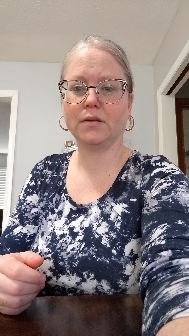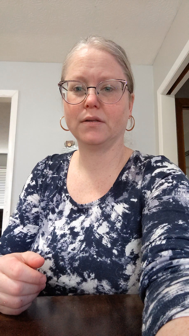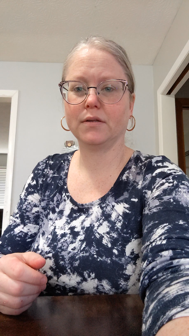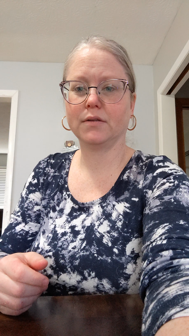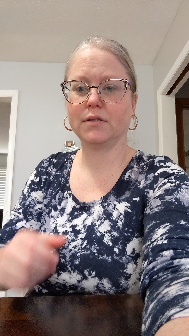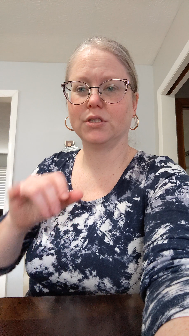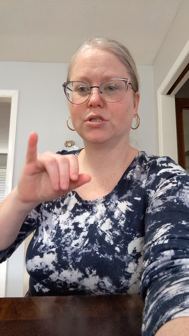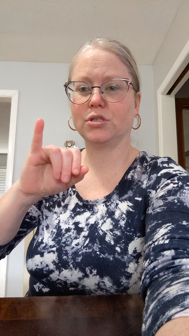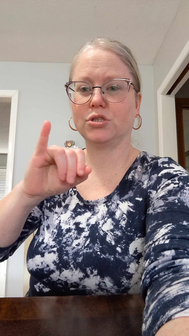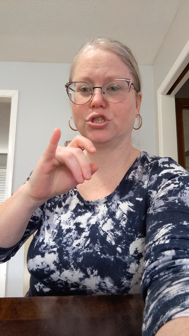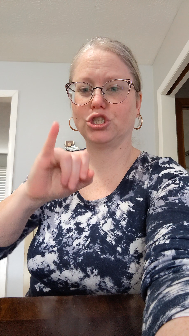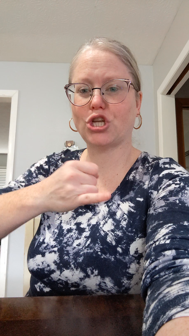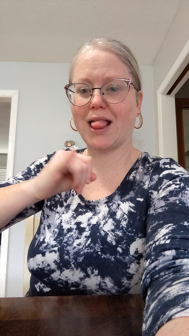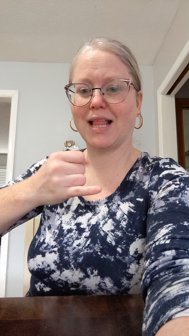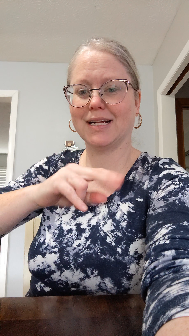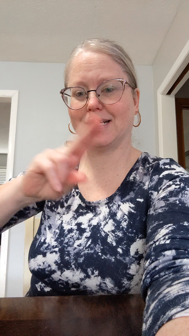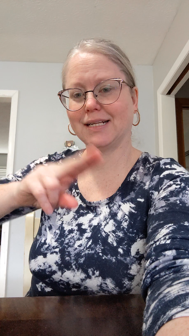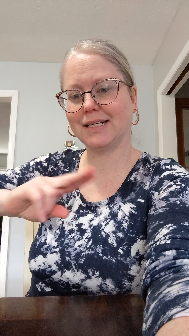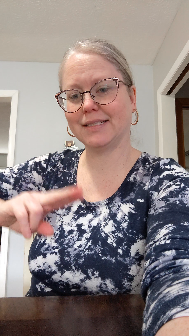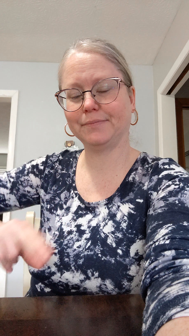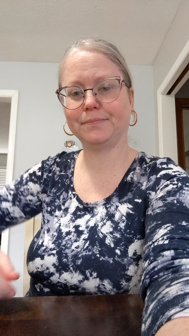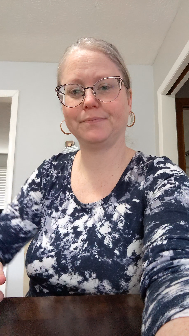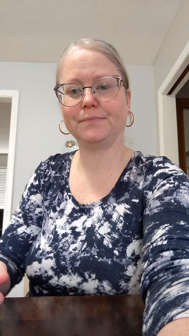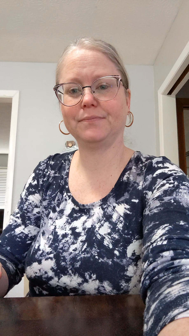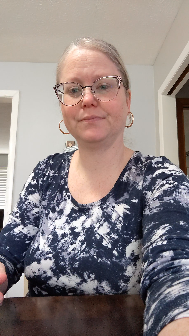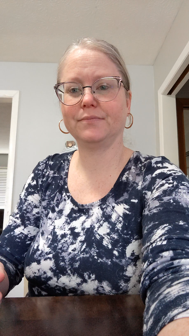jelly